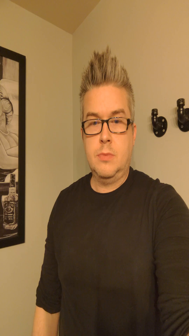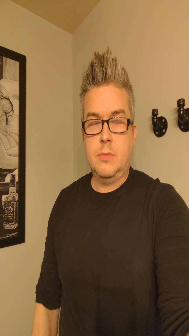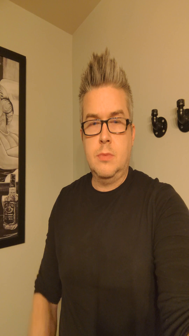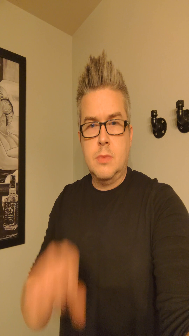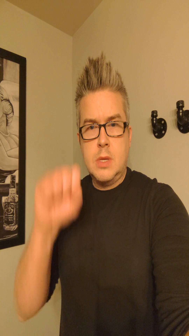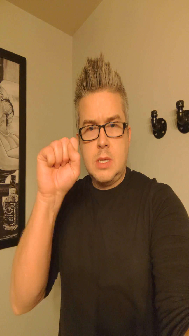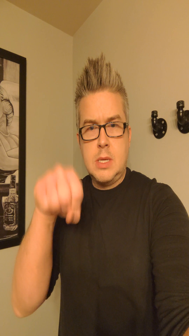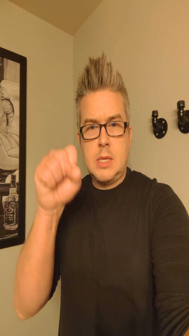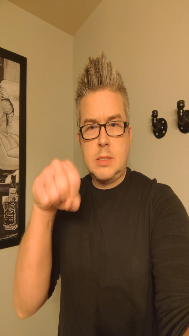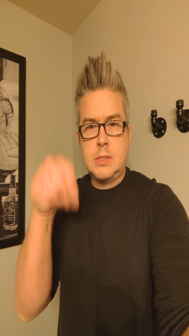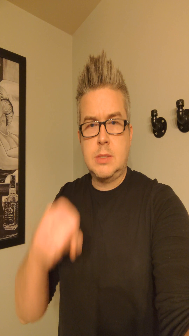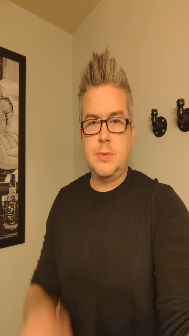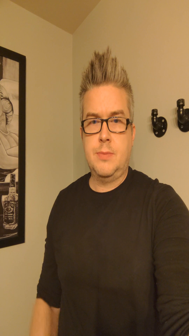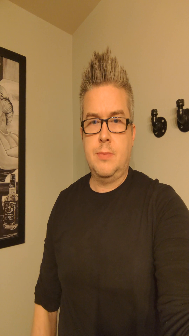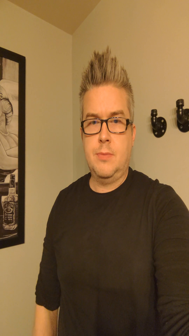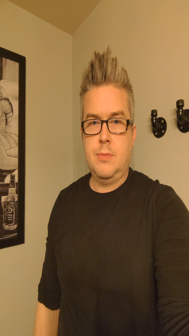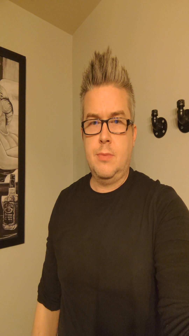yes